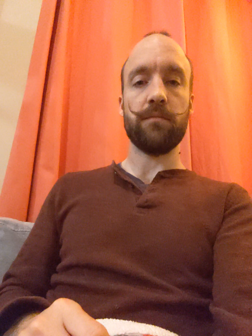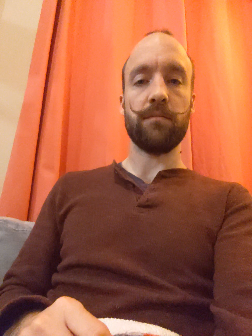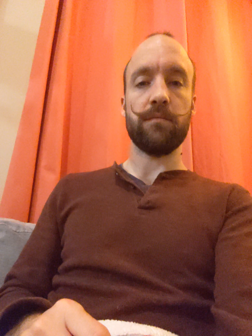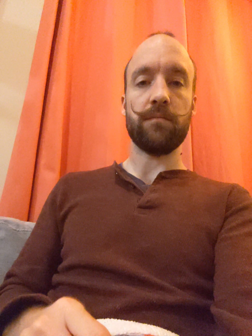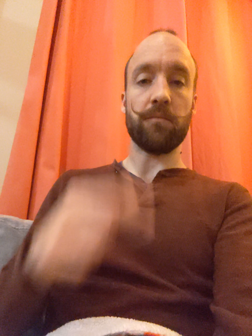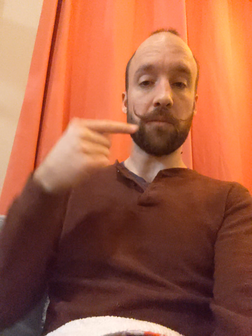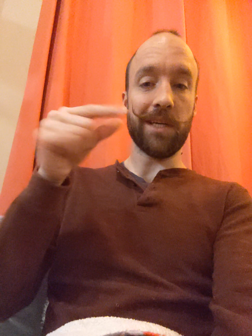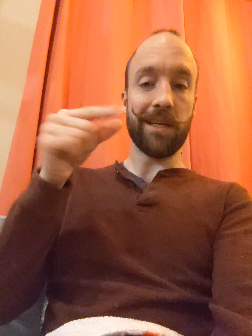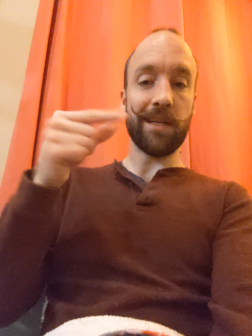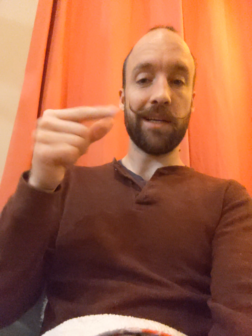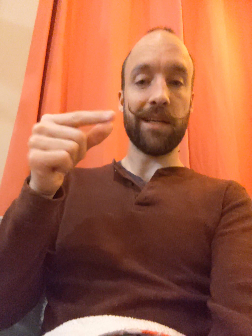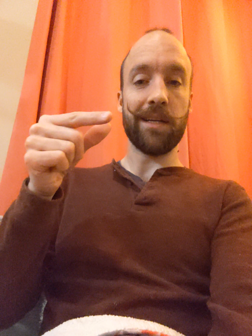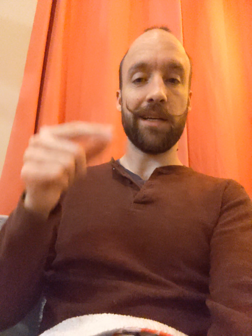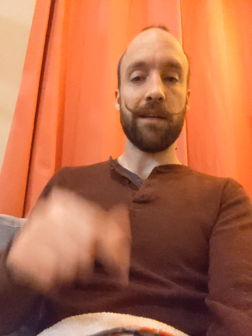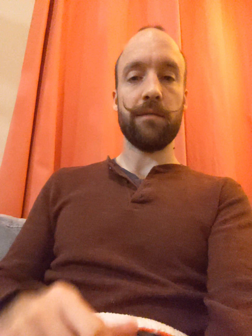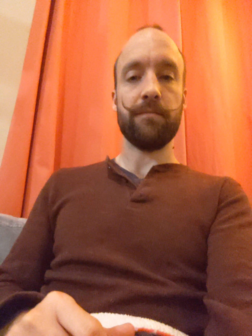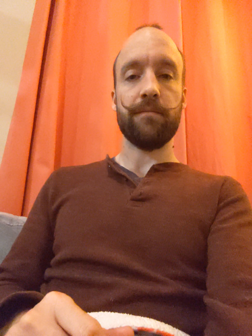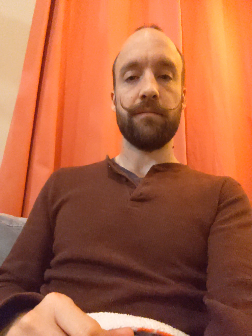green